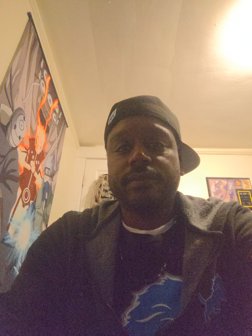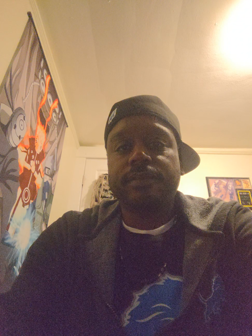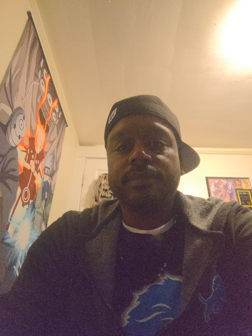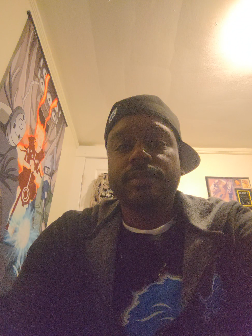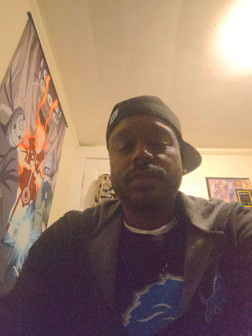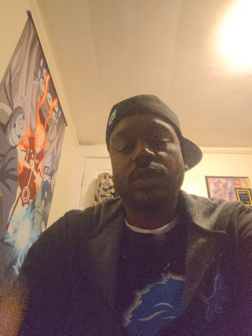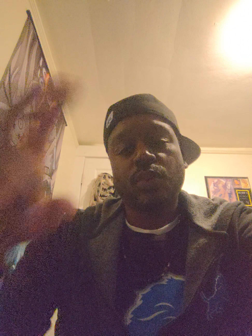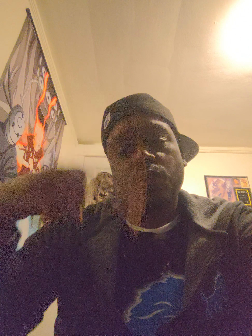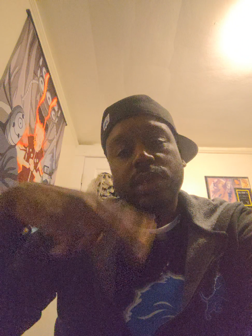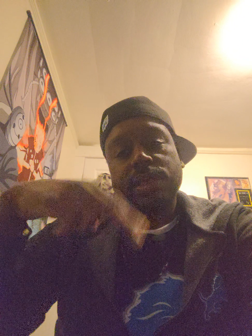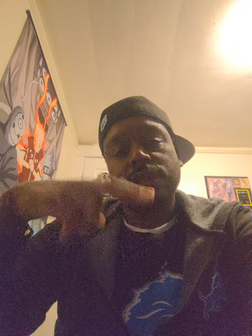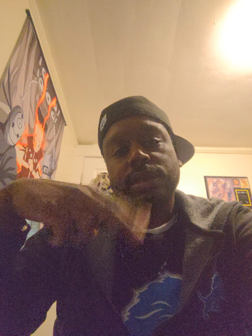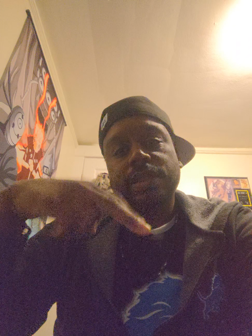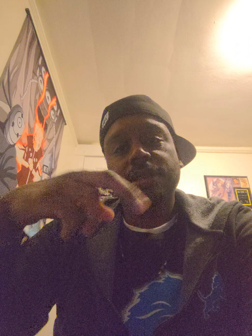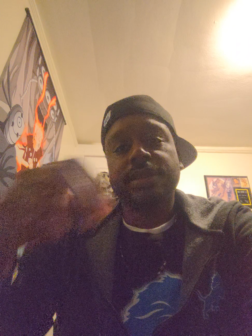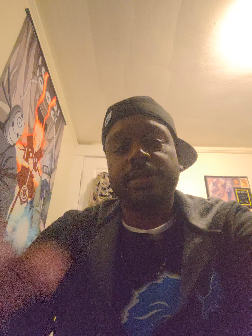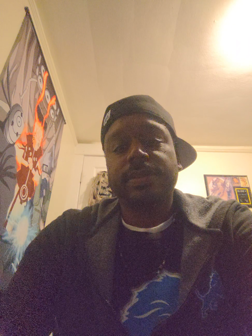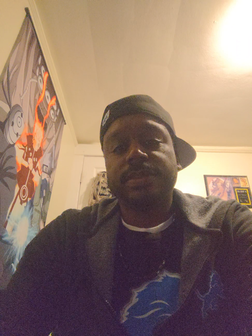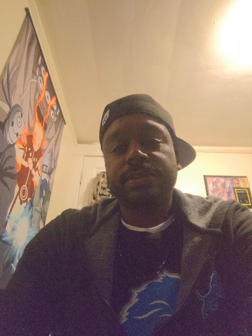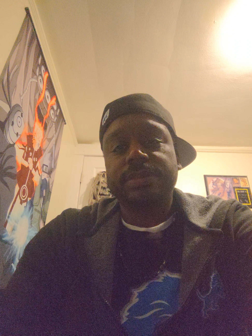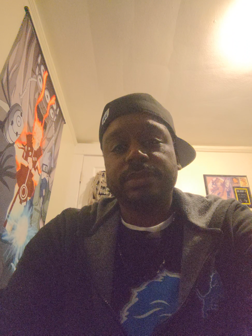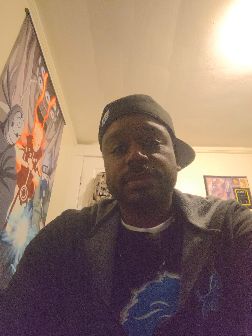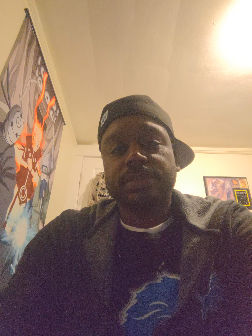read